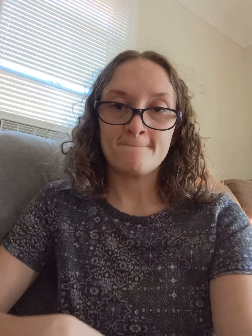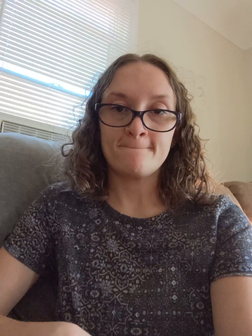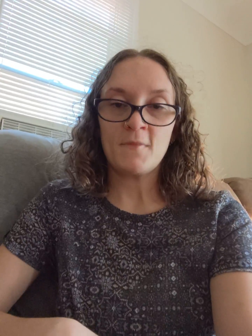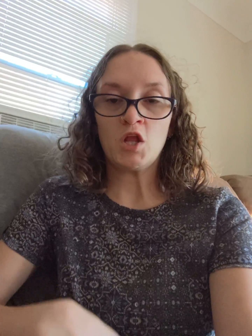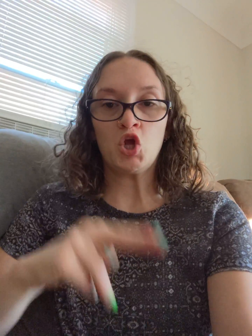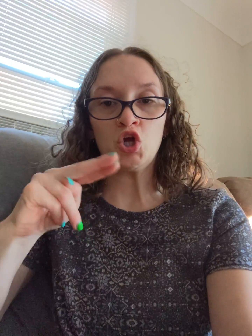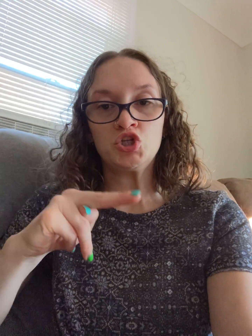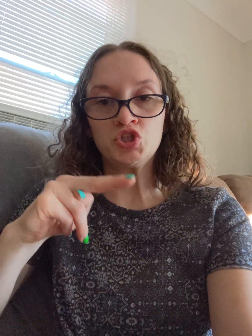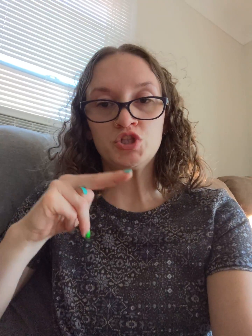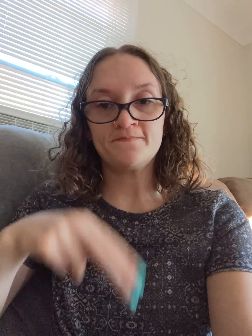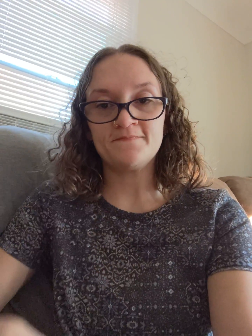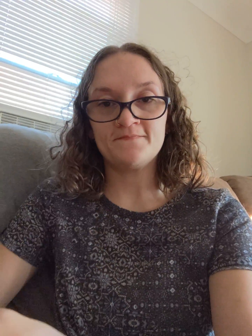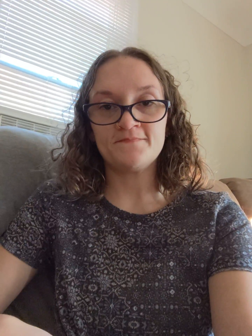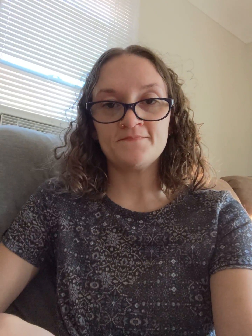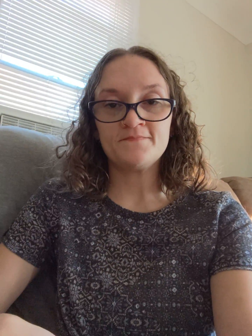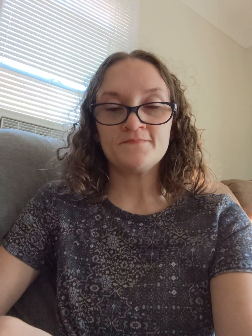nurse